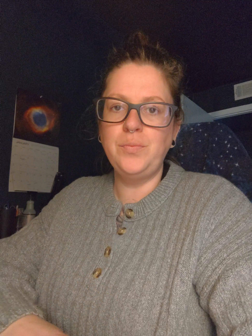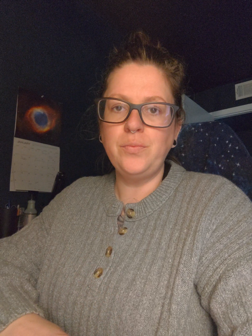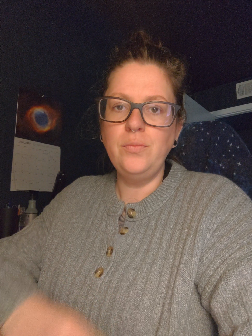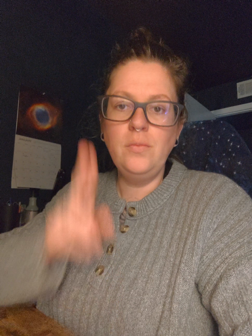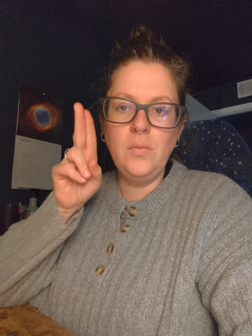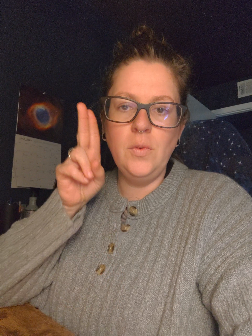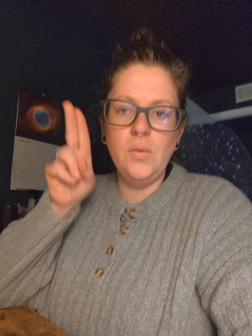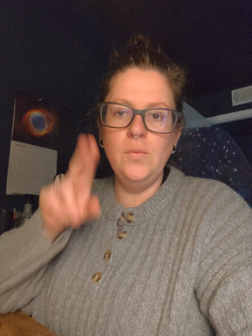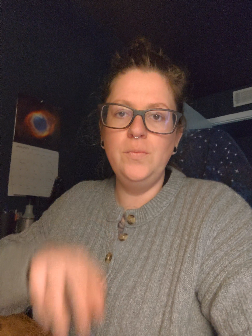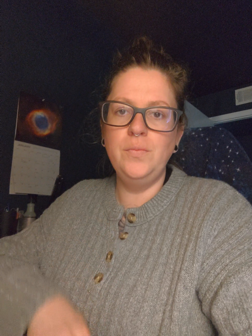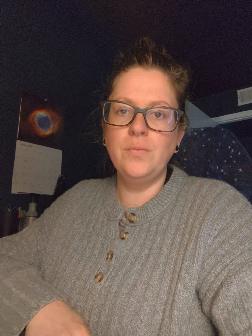uncle